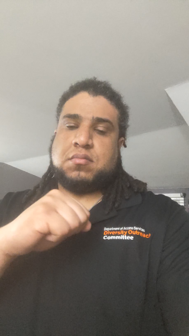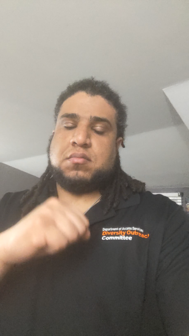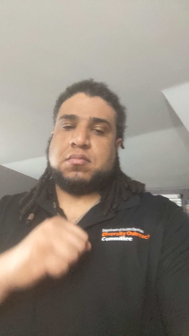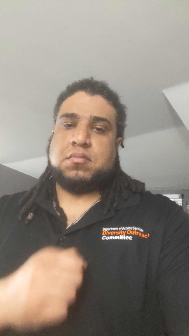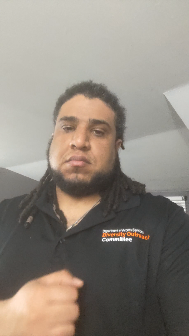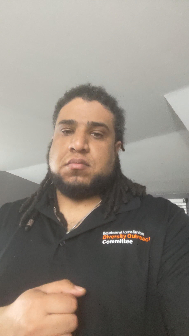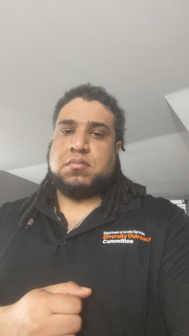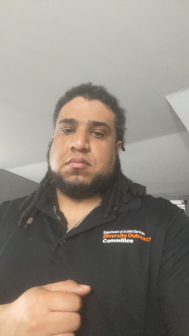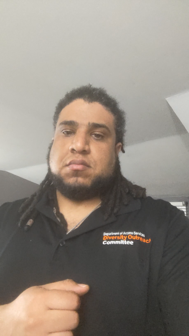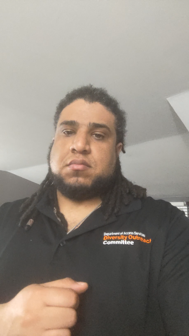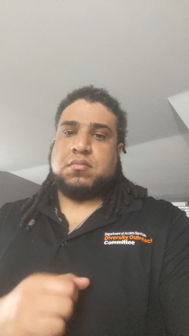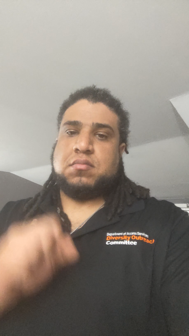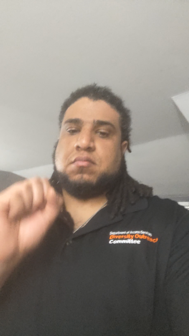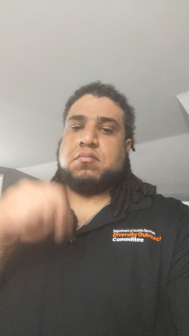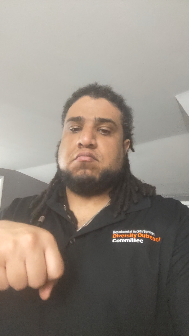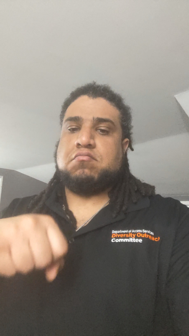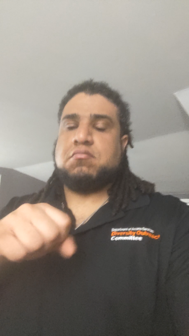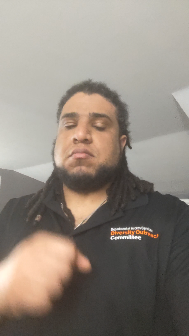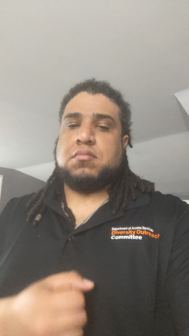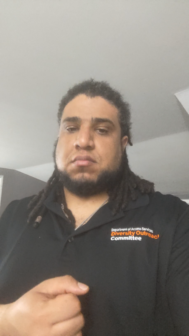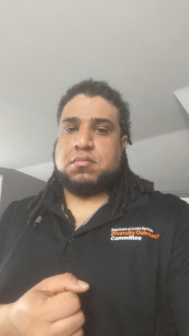could